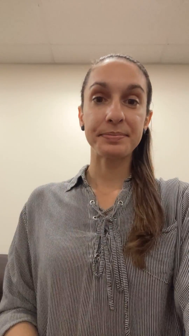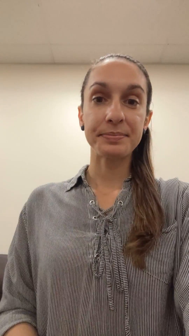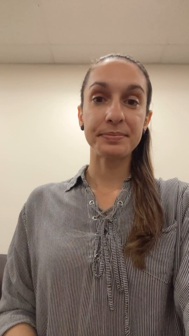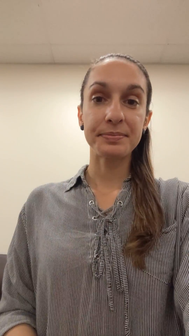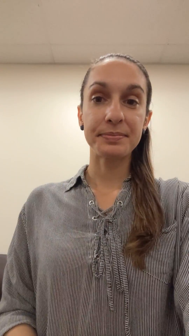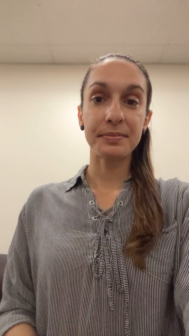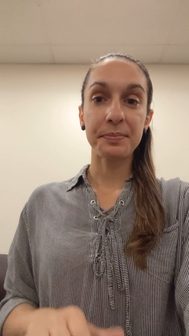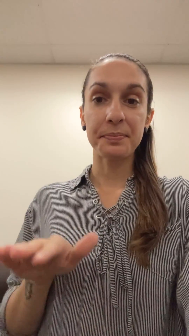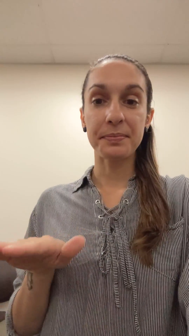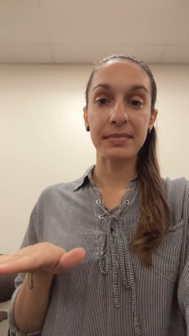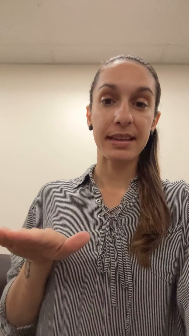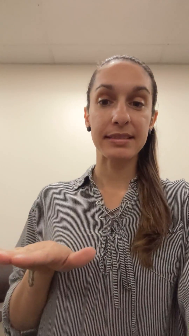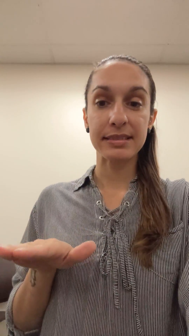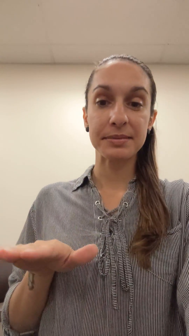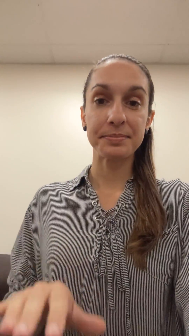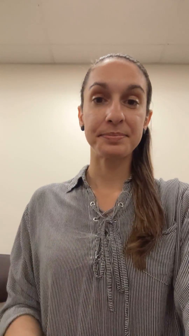penguin